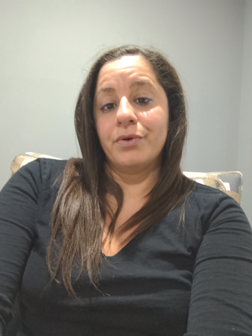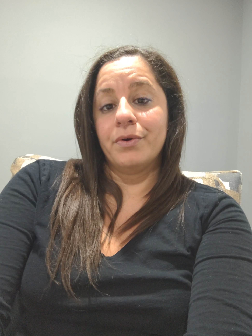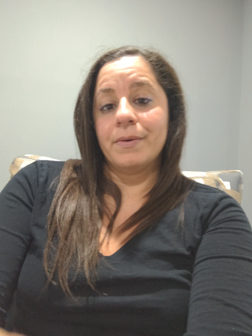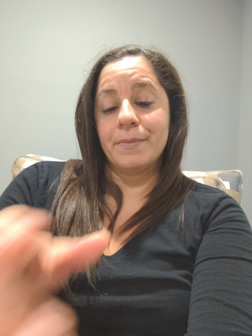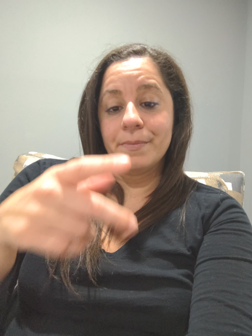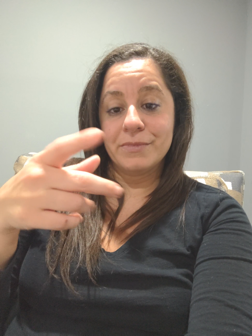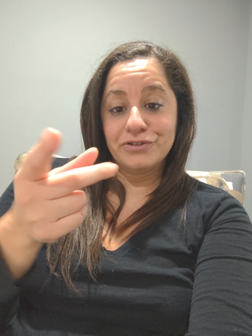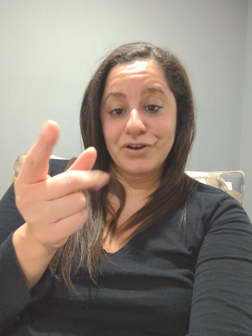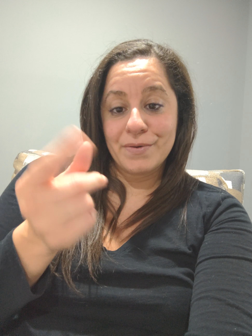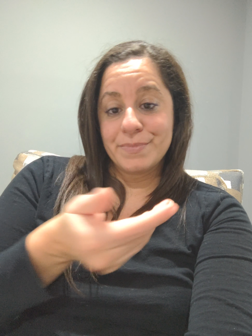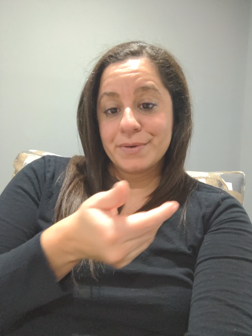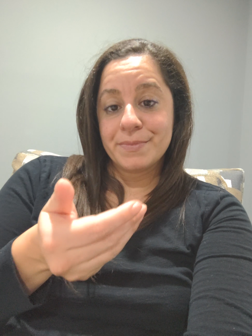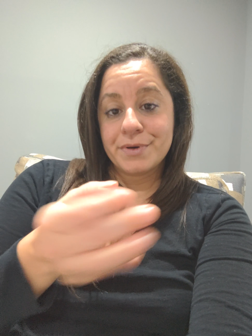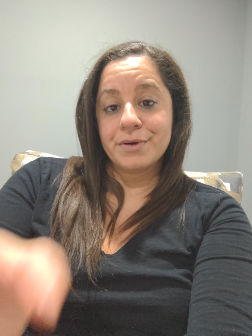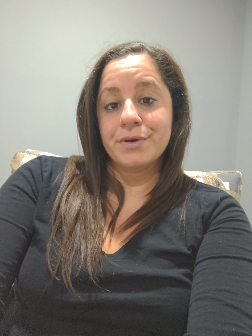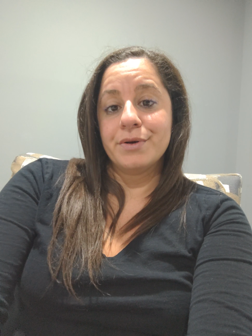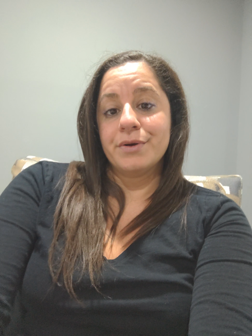puppy